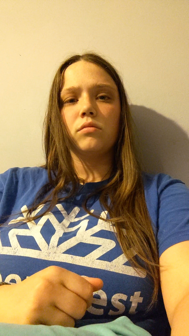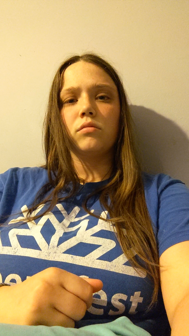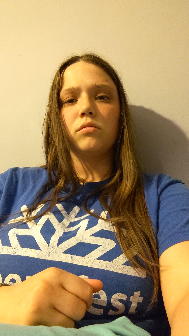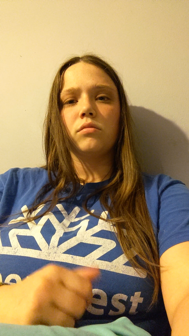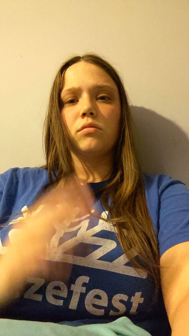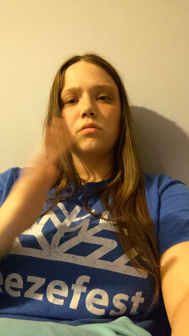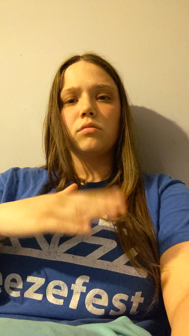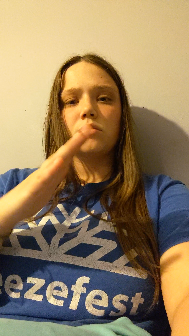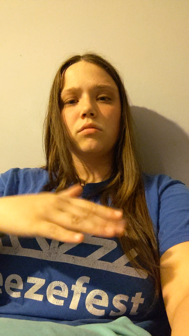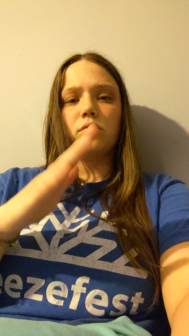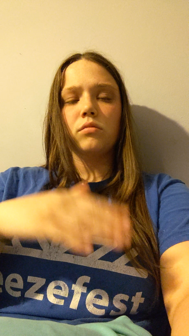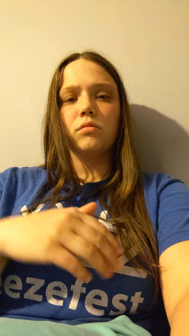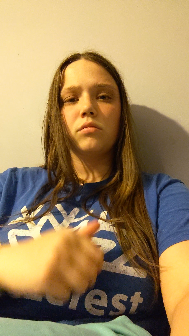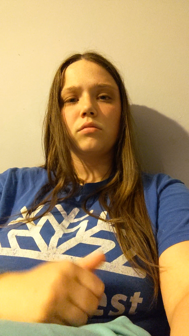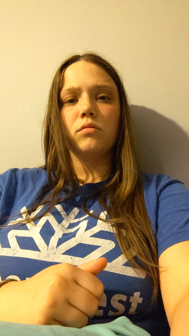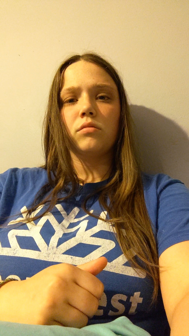clap